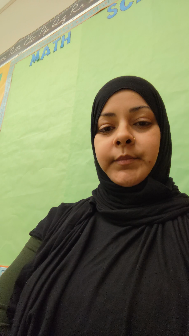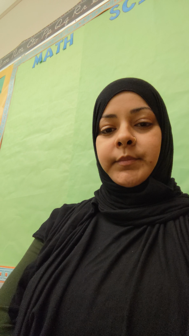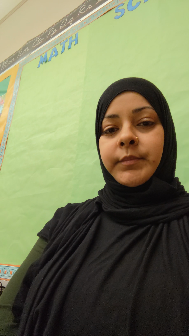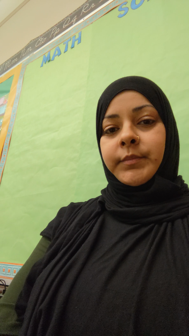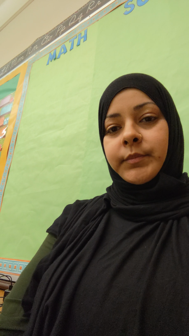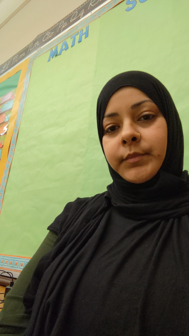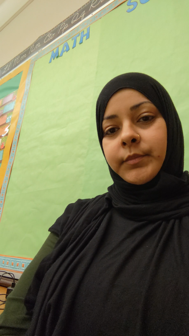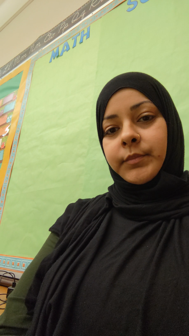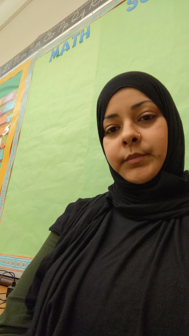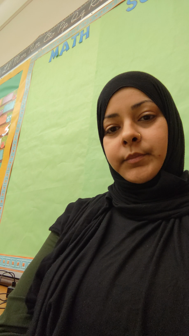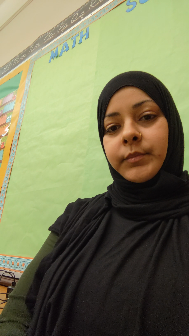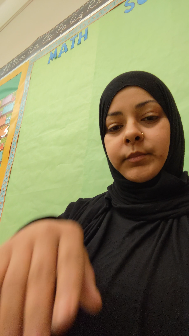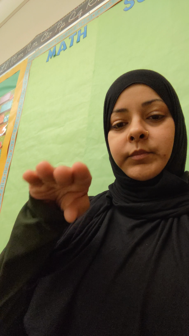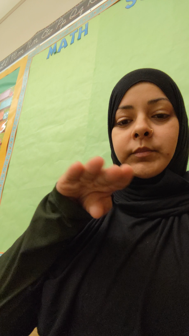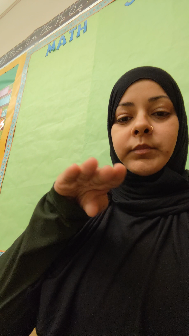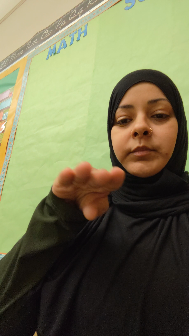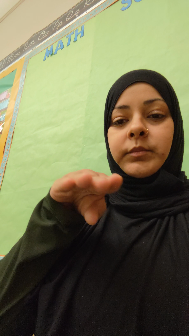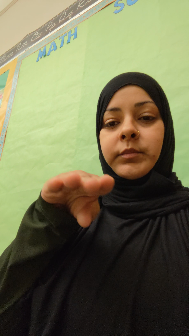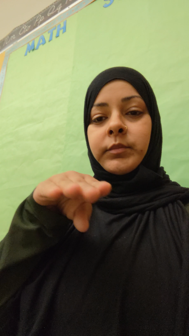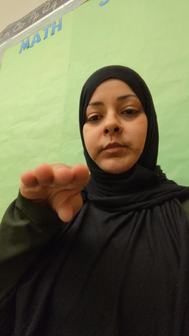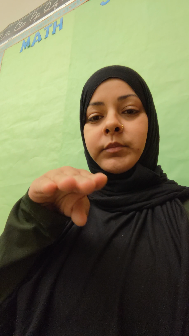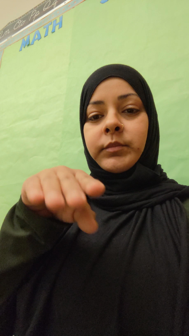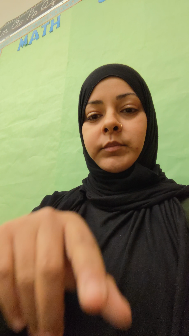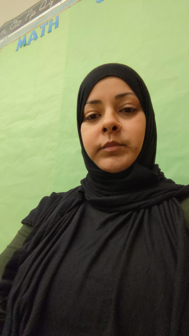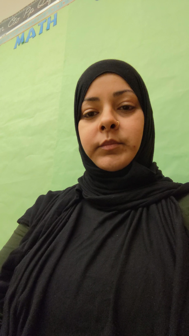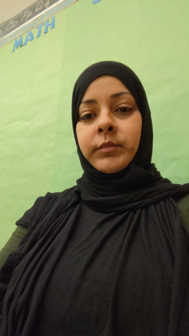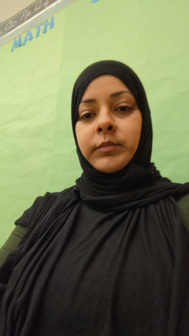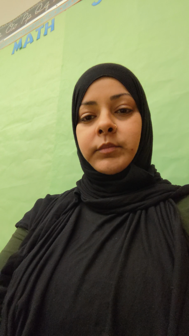boots